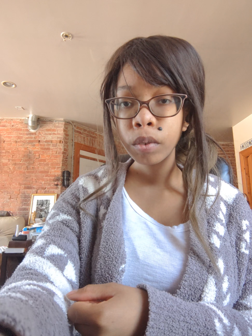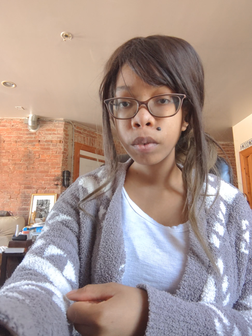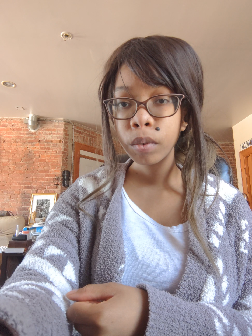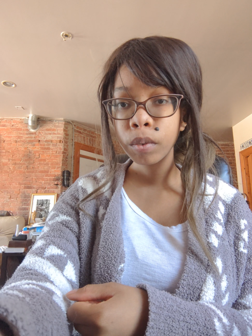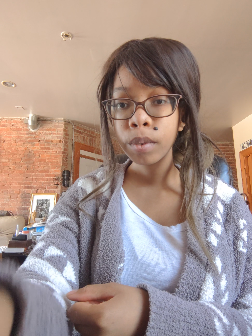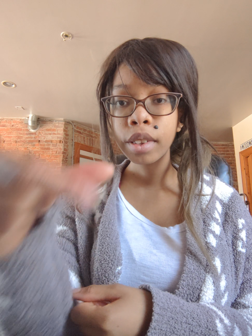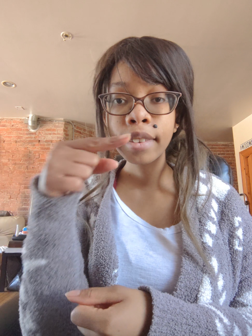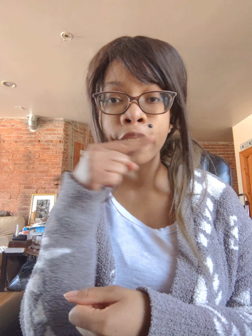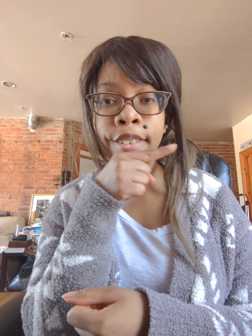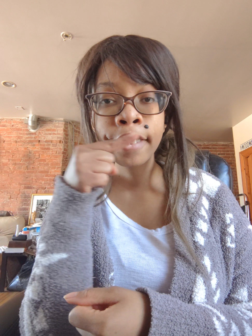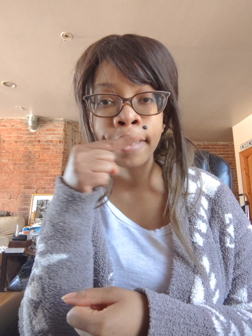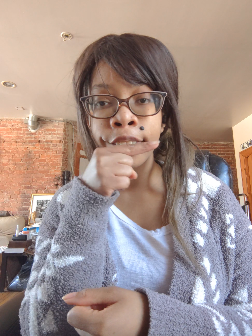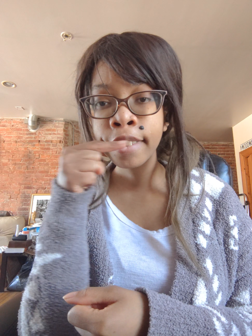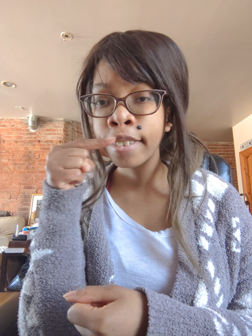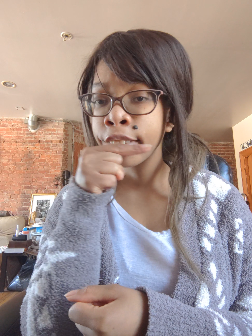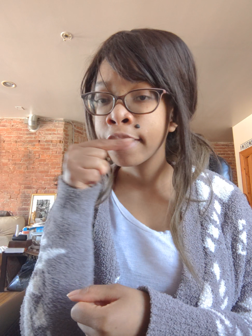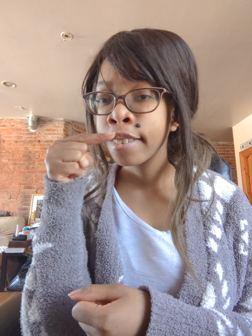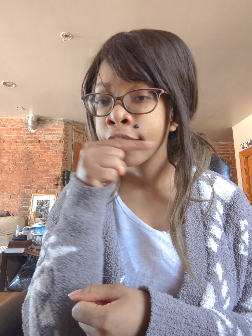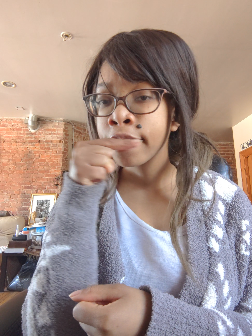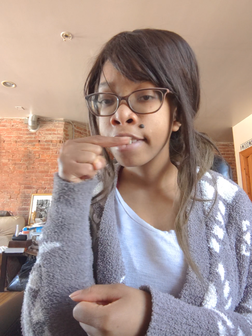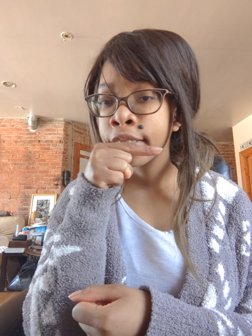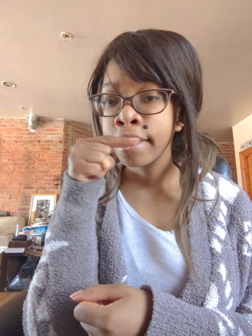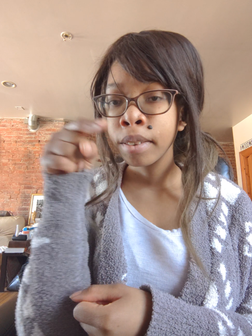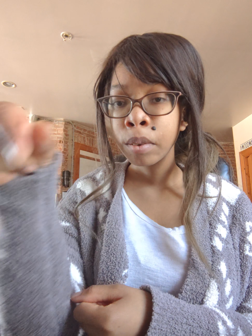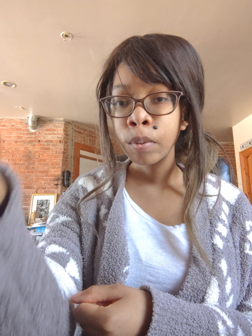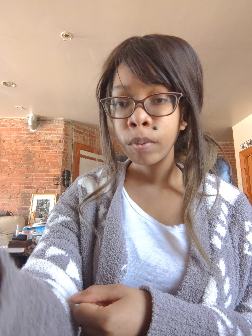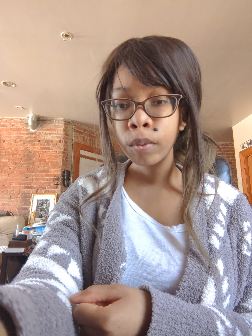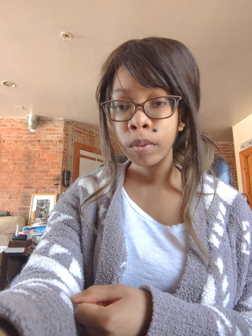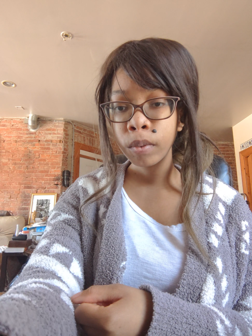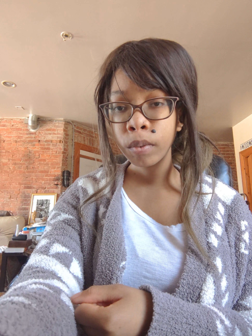toothbrush